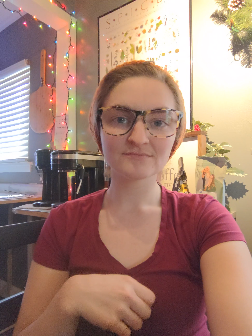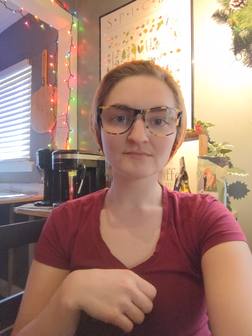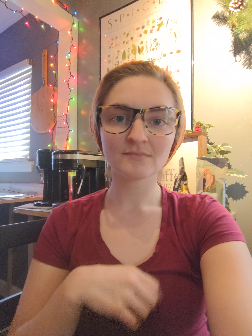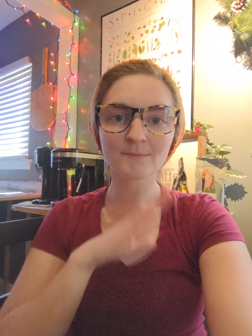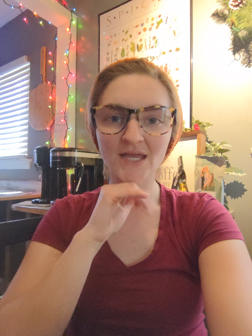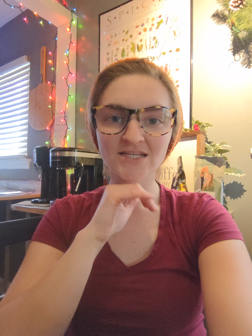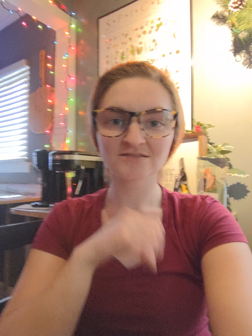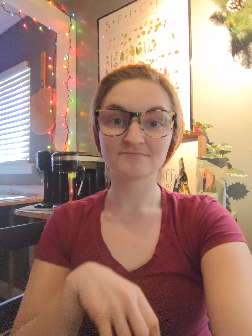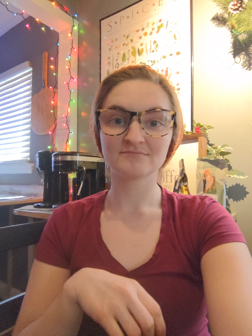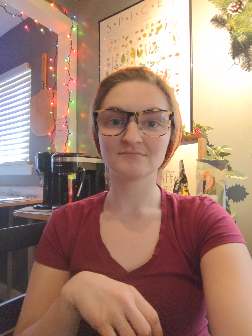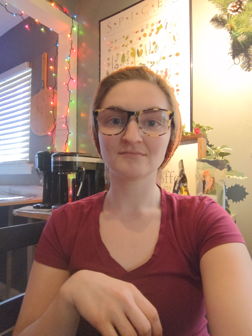pig